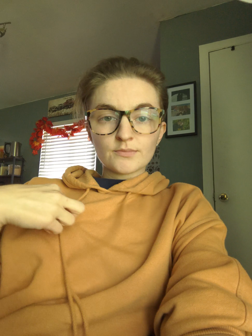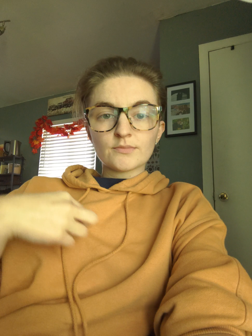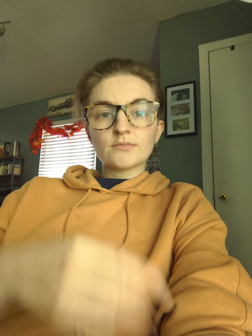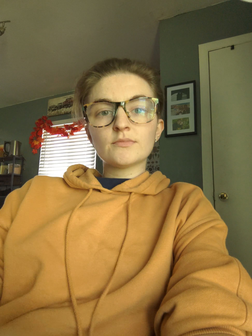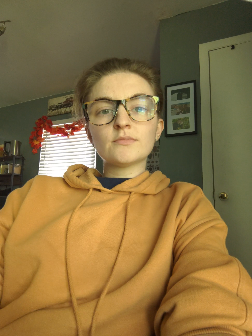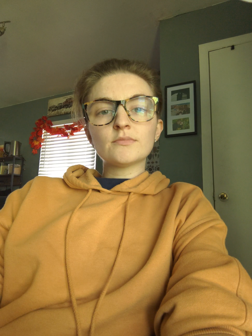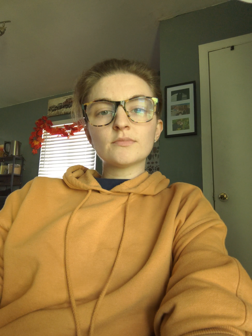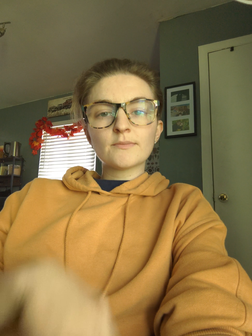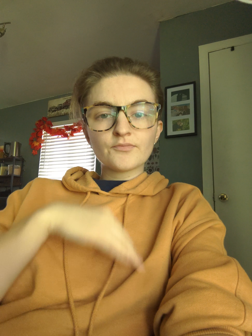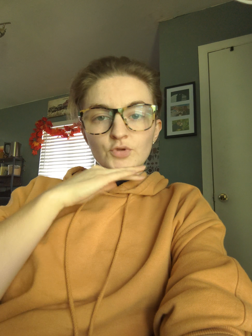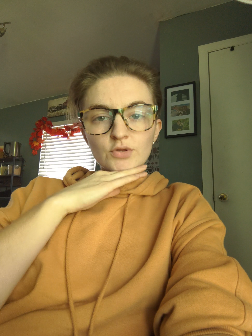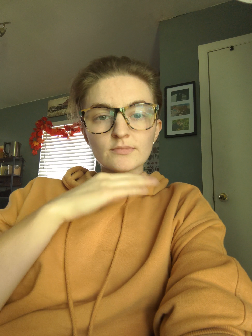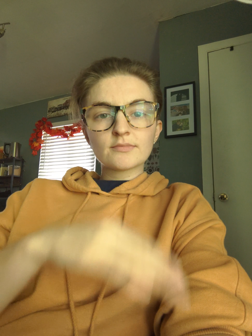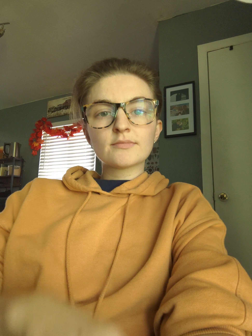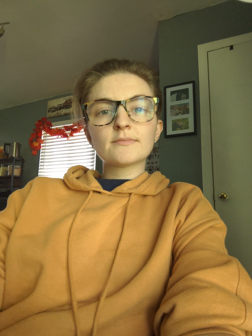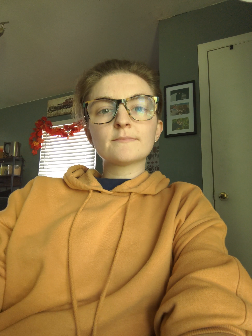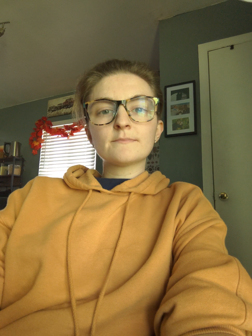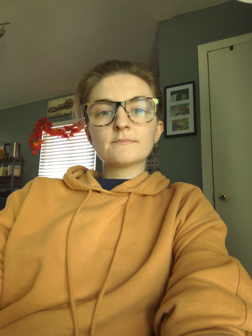full